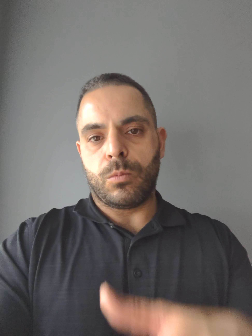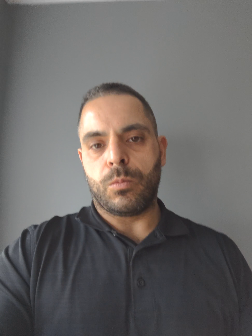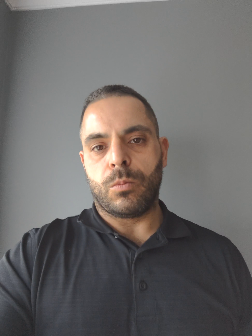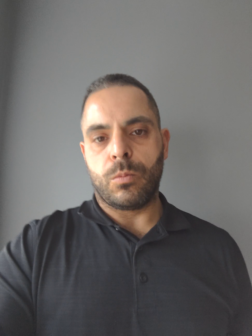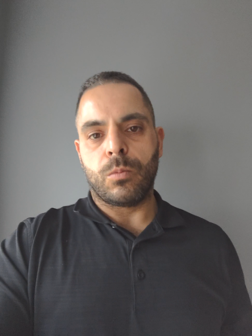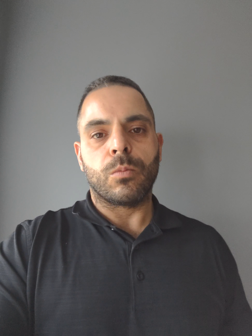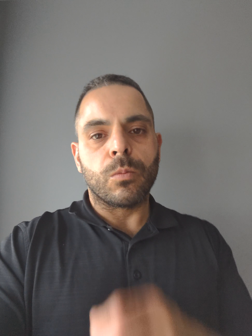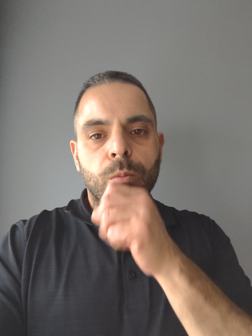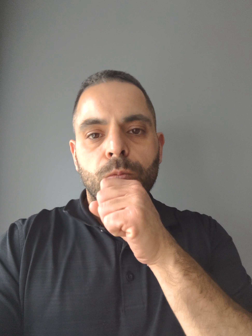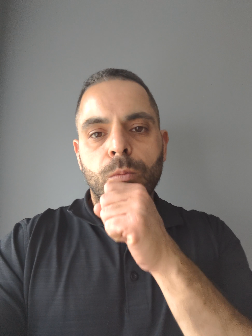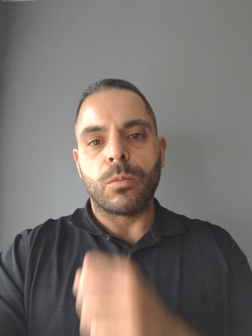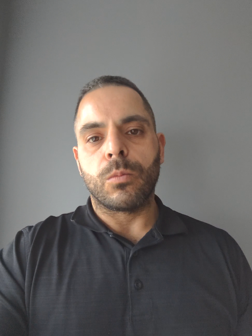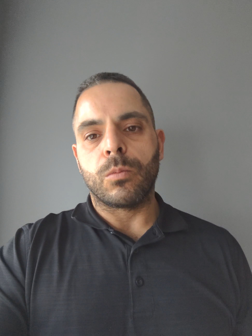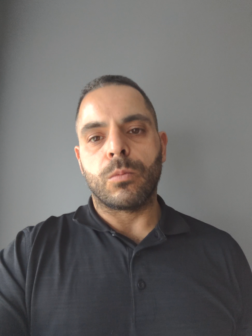orange